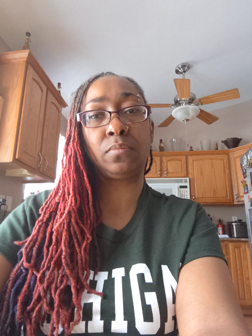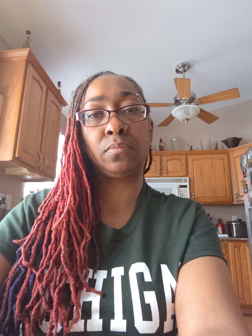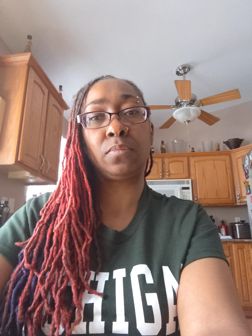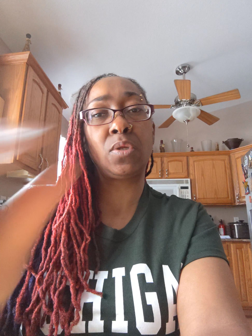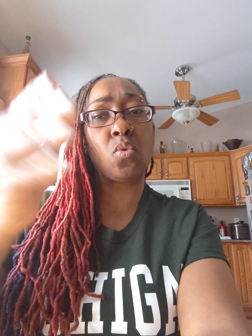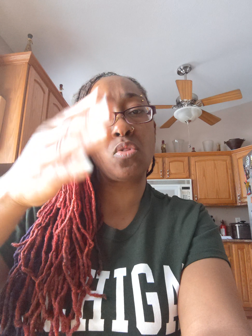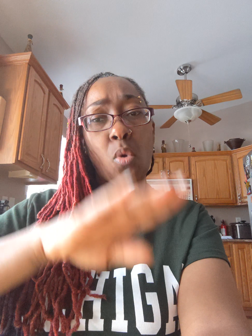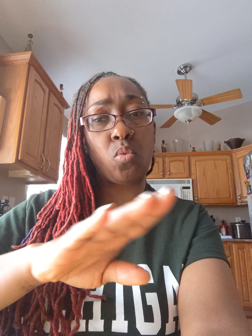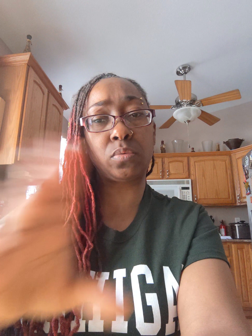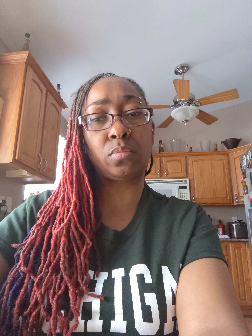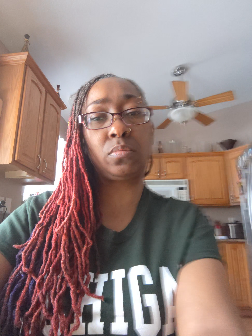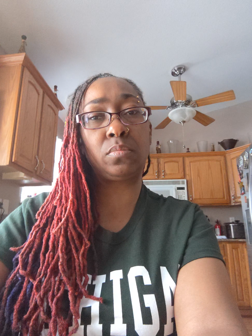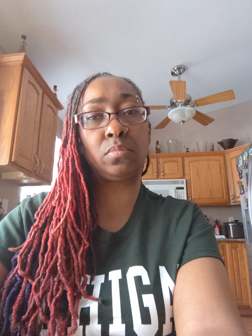close